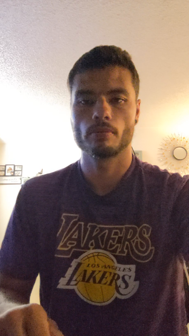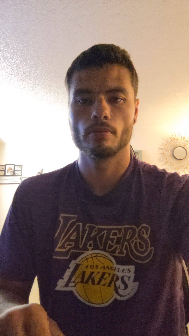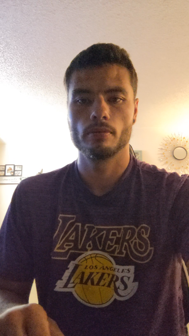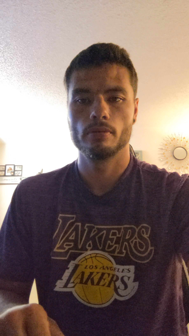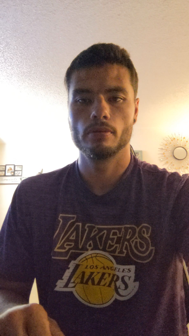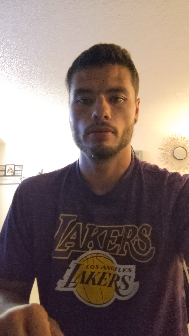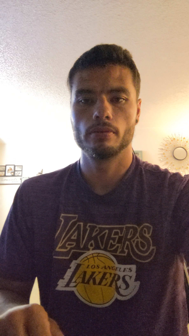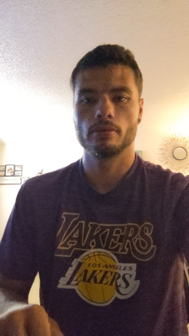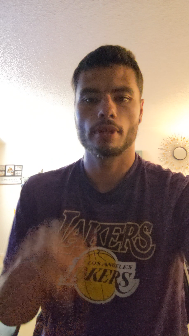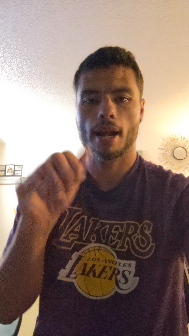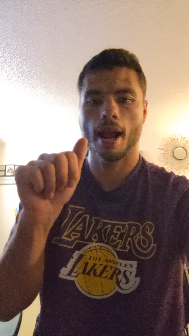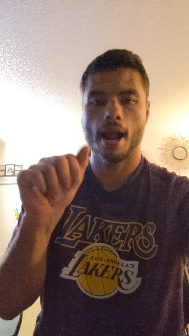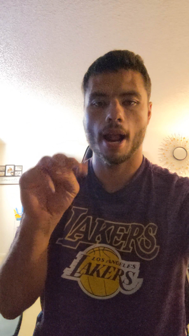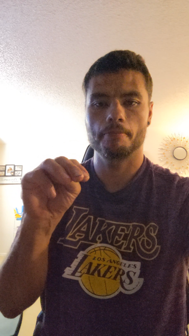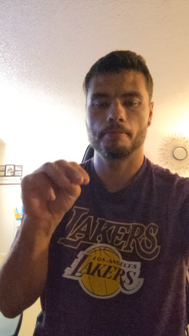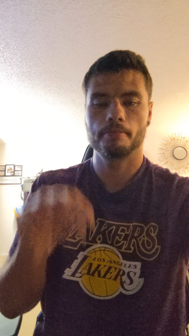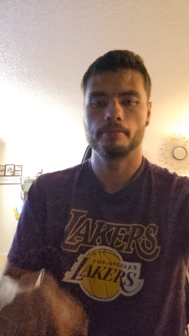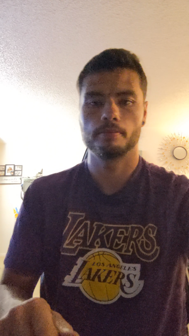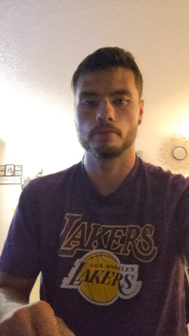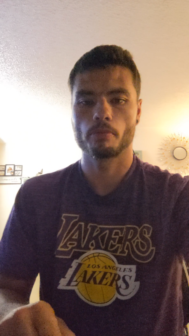am